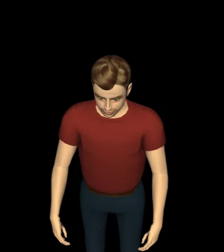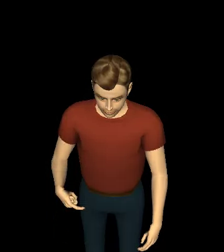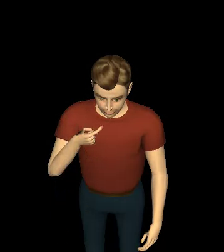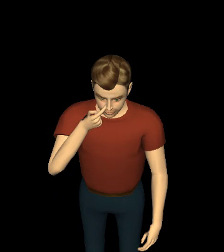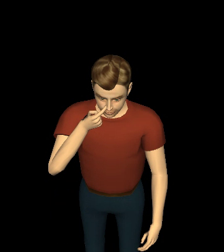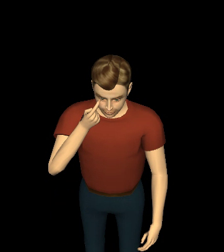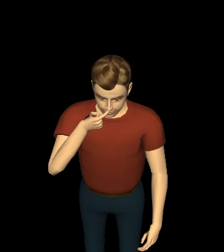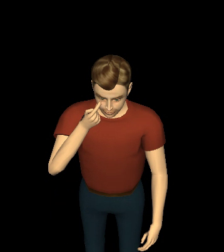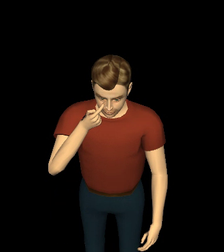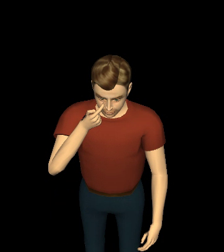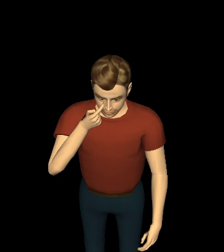يراقب